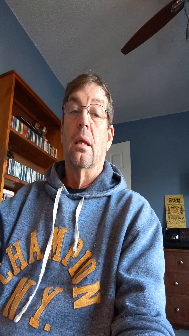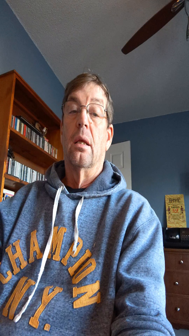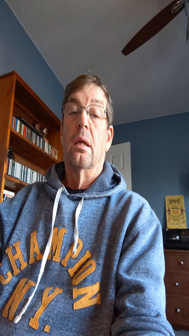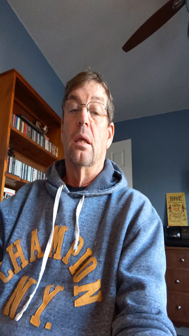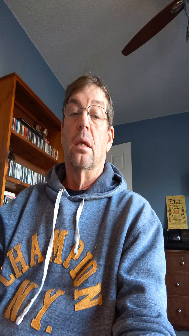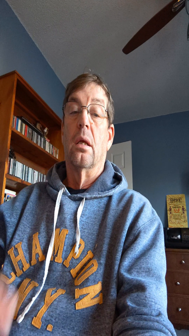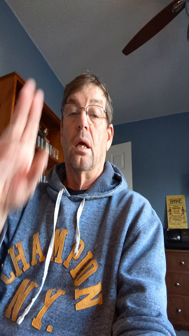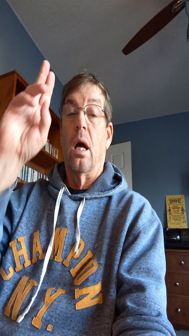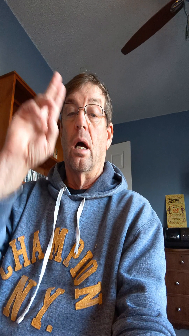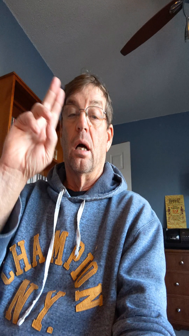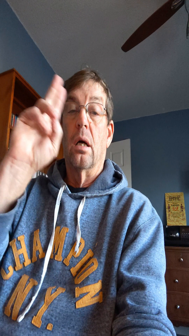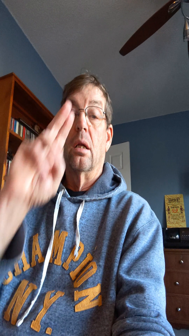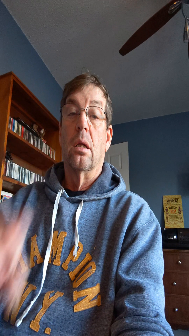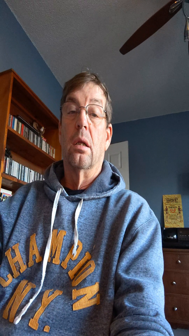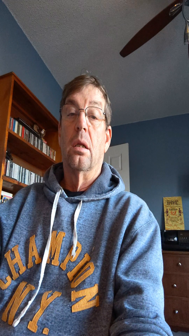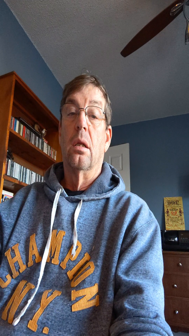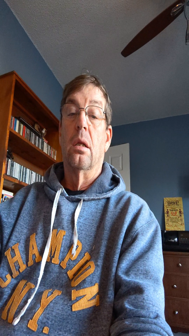uncle